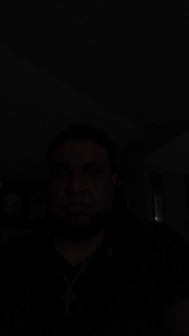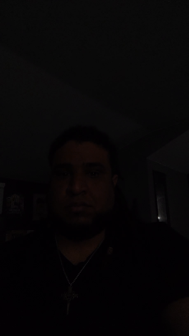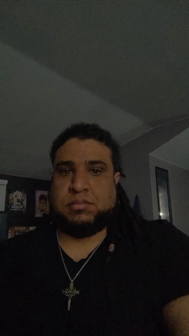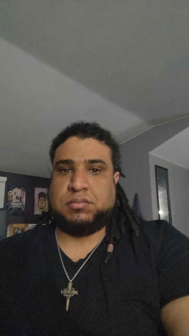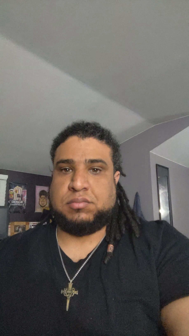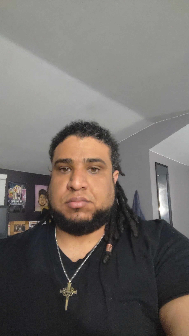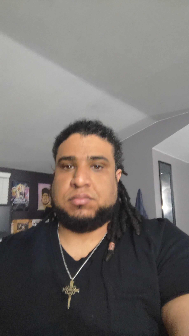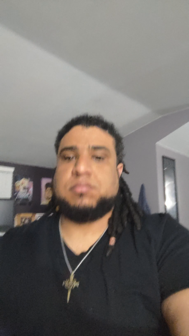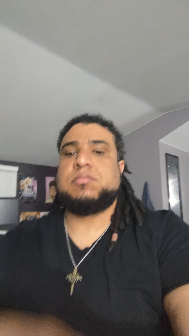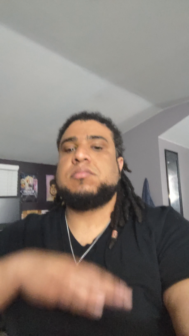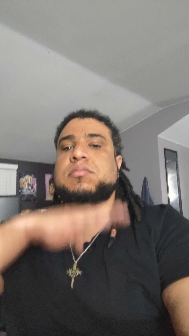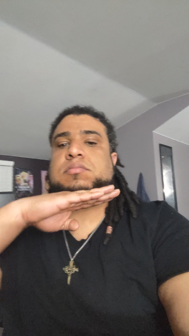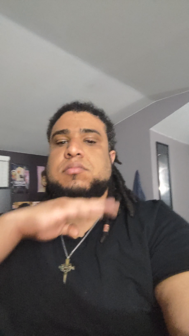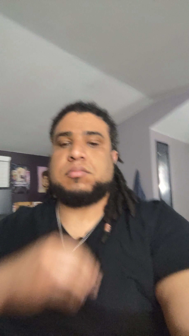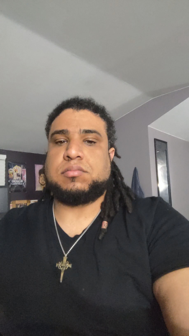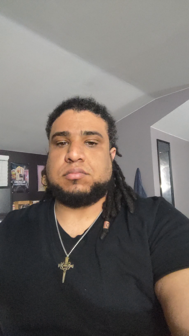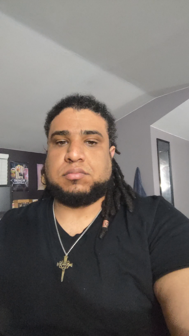full